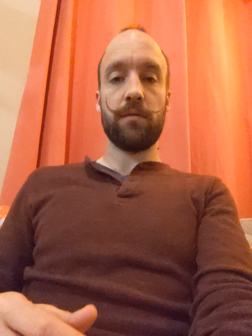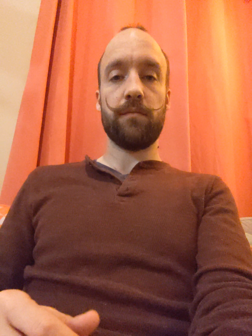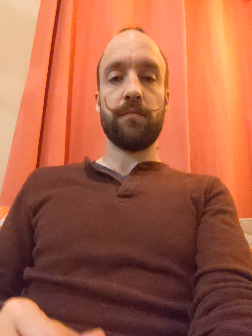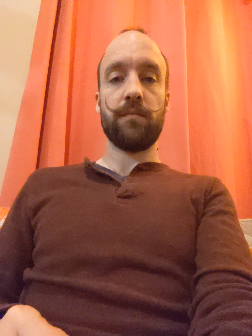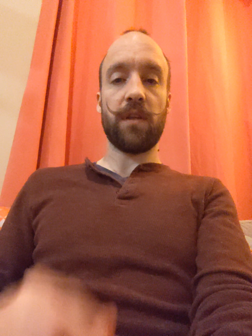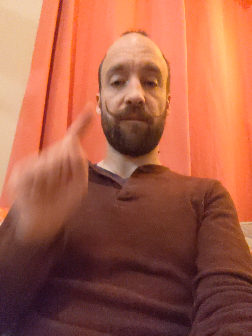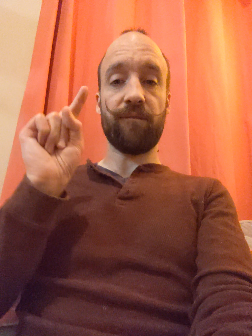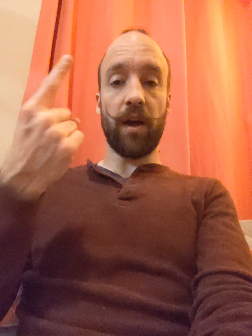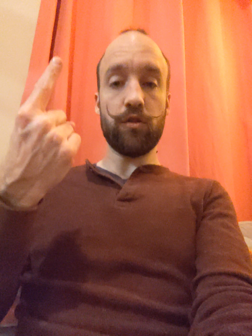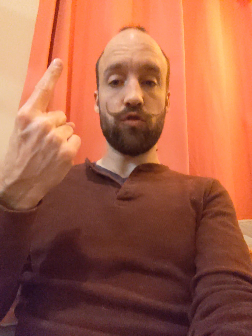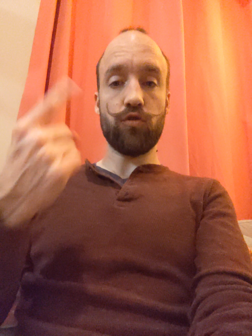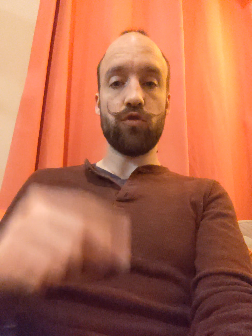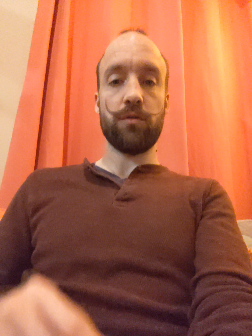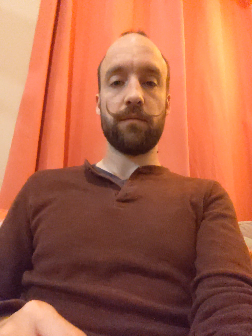first